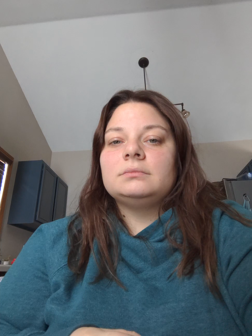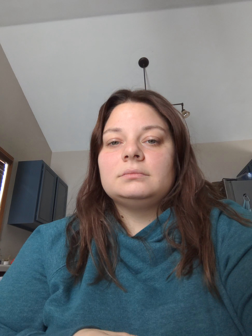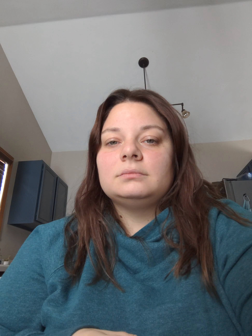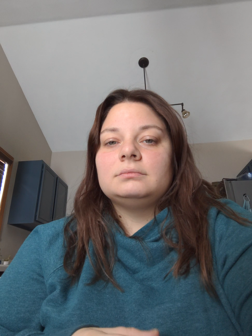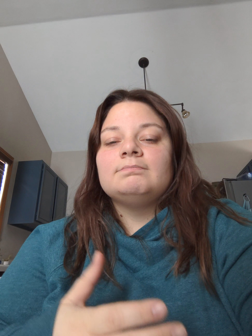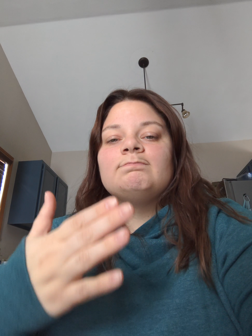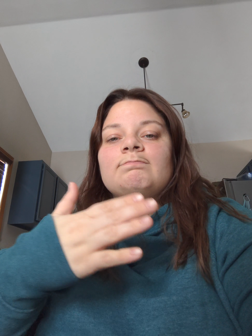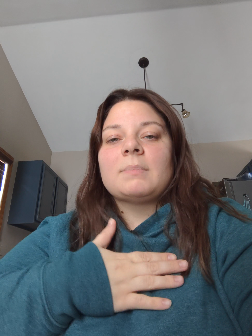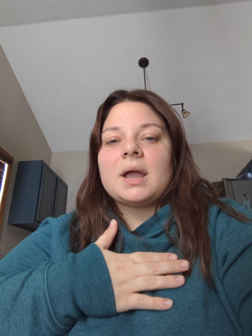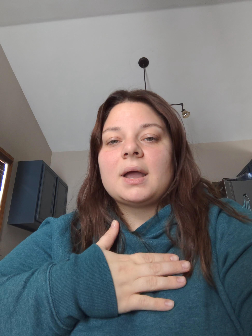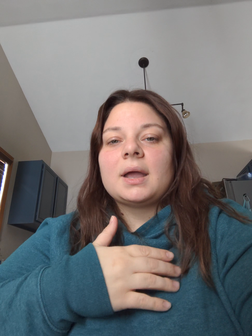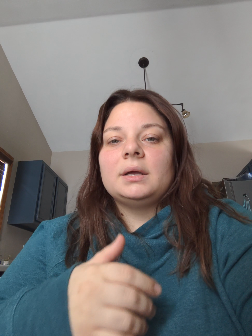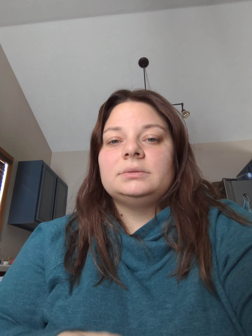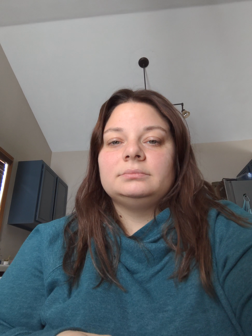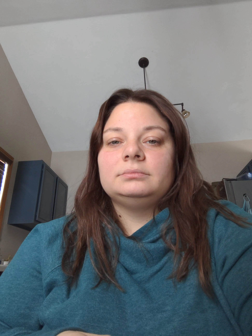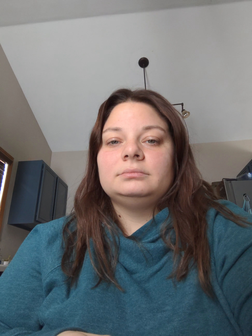my